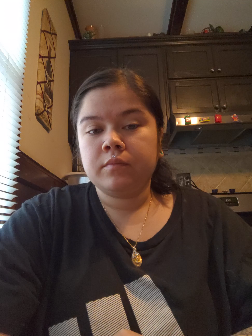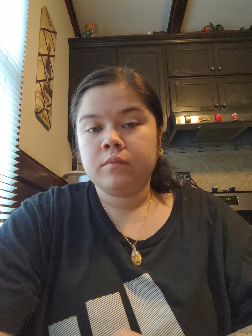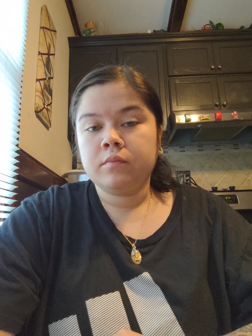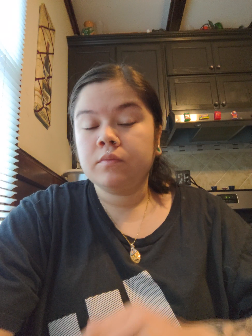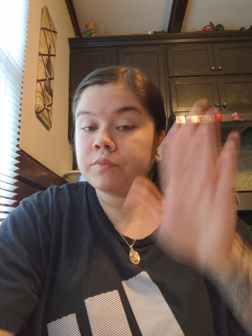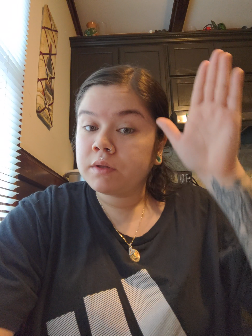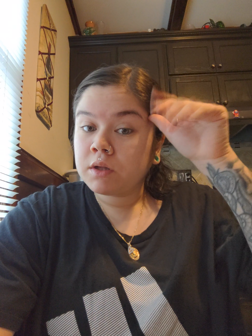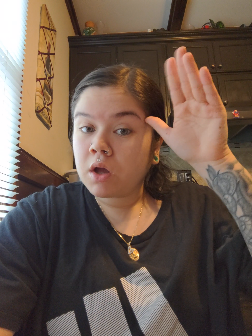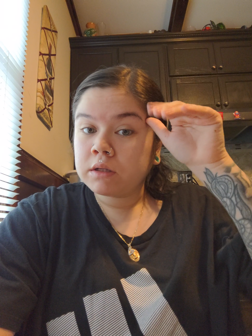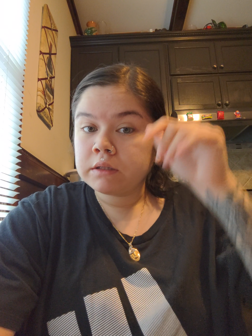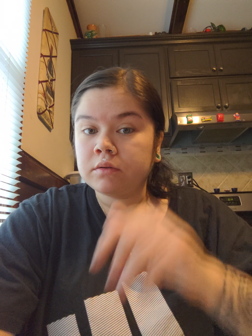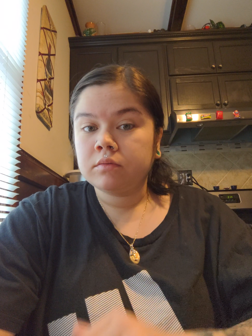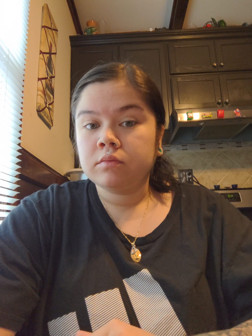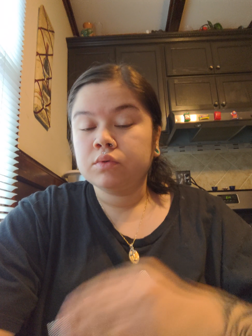donkey